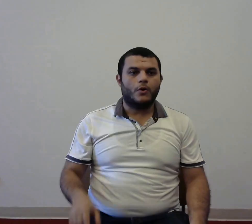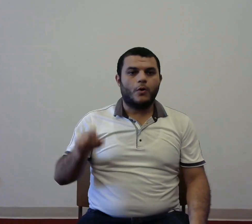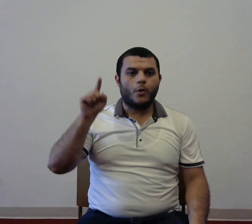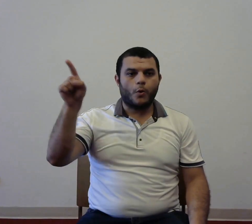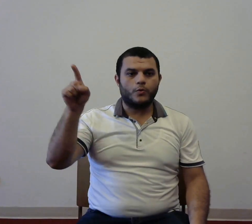onun